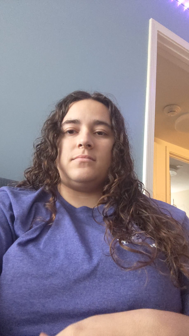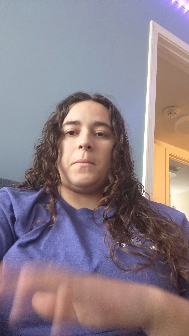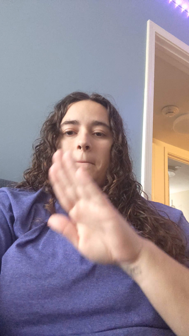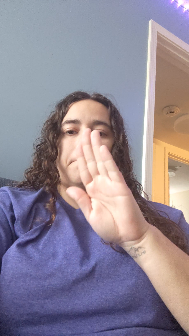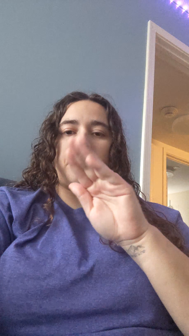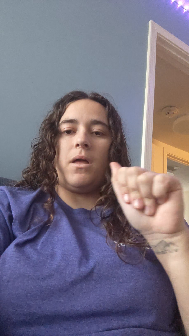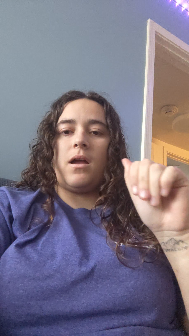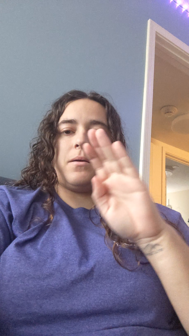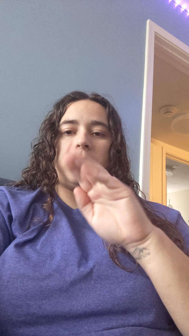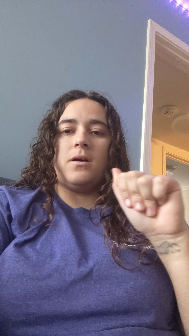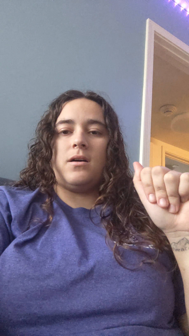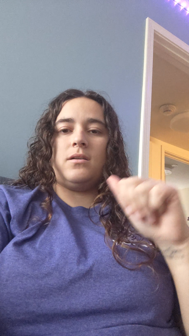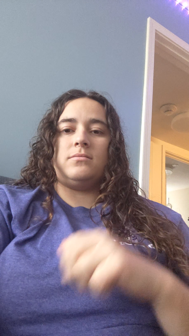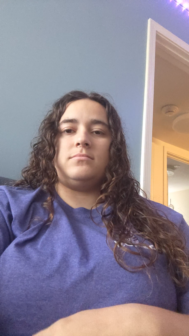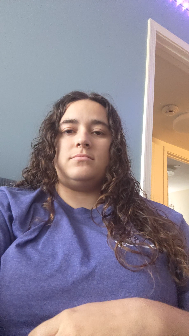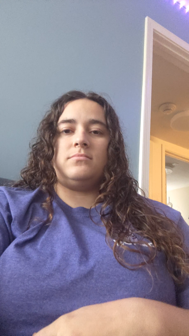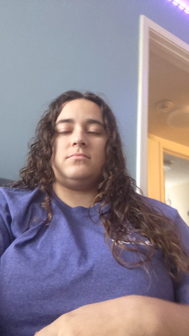baa baa